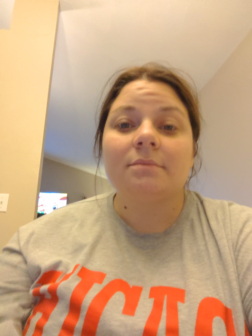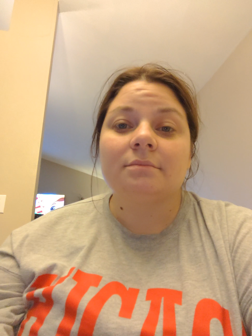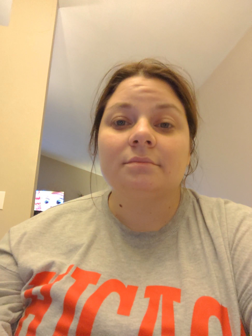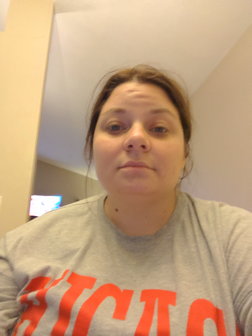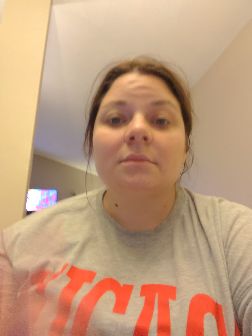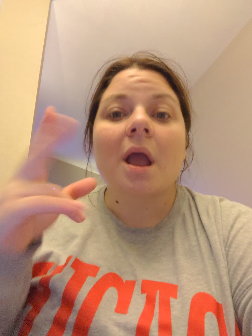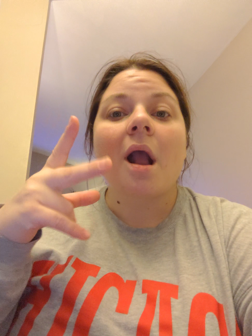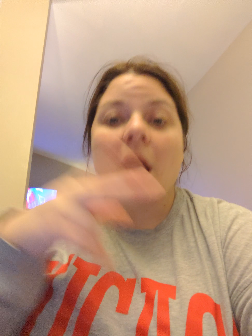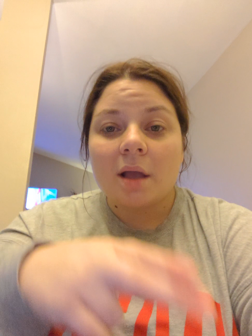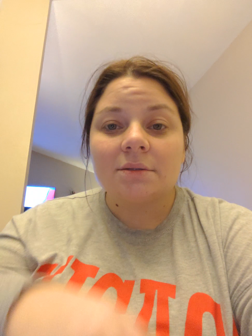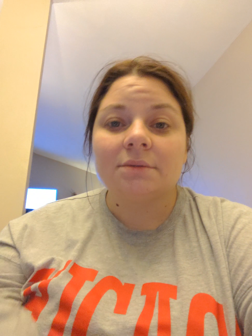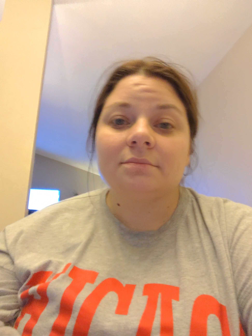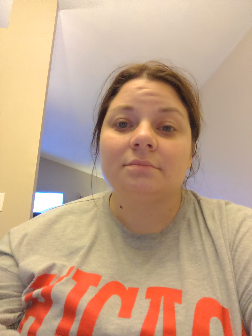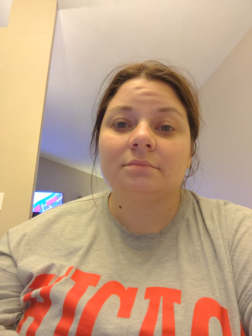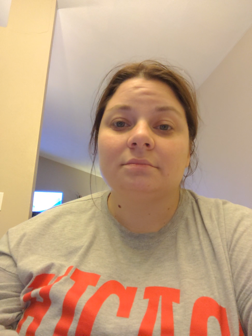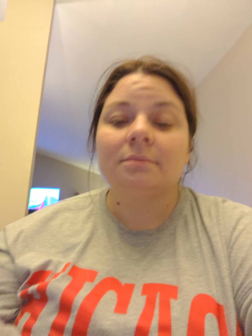cut